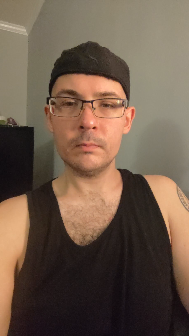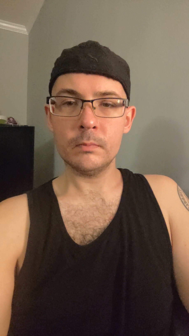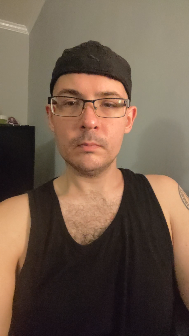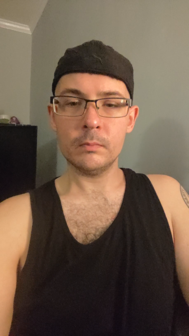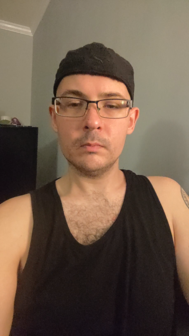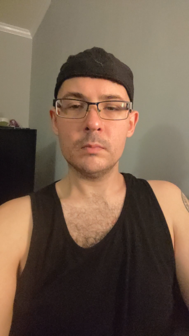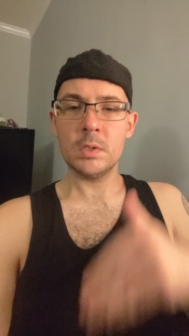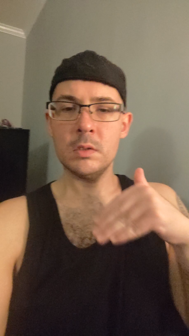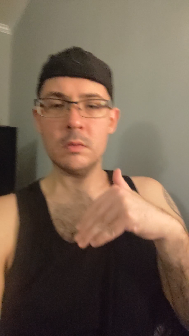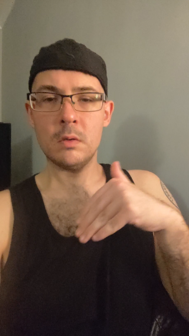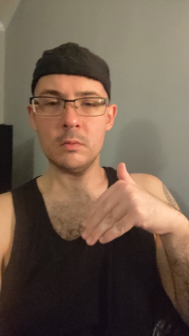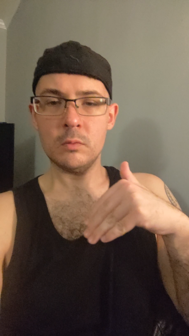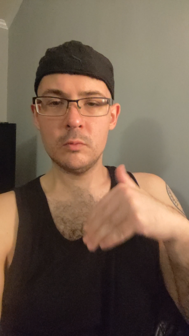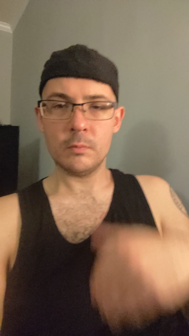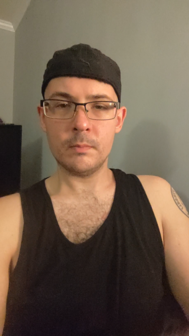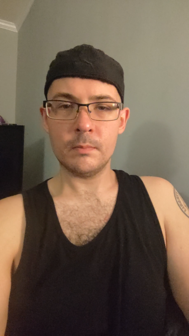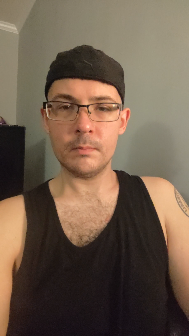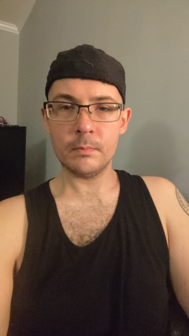doctor